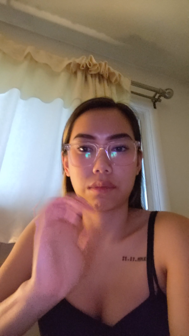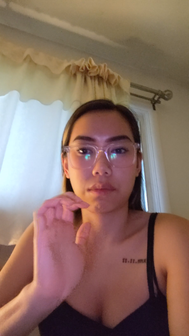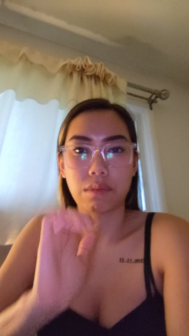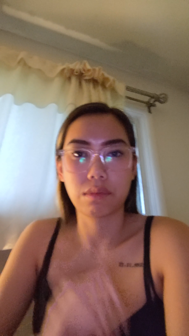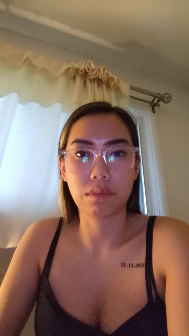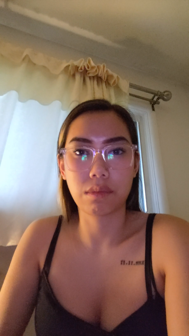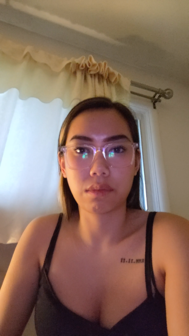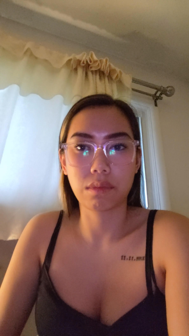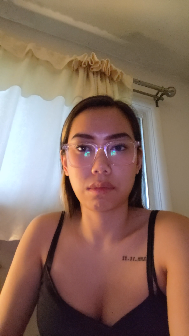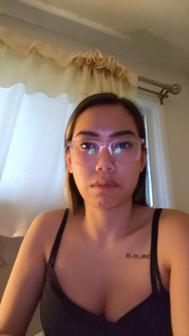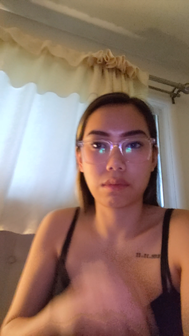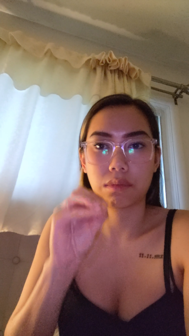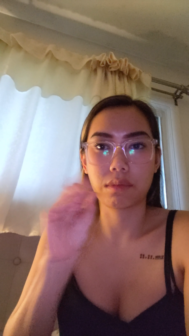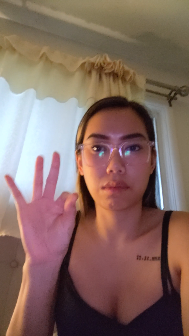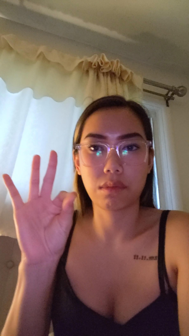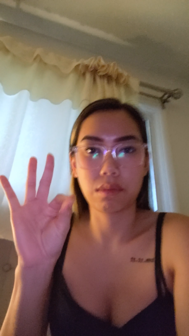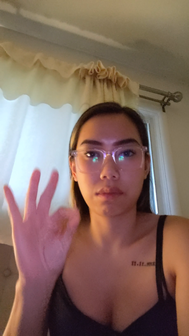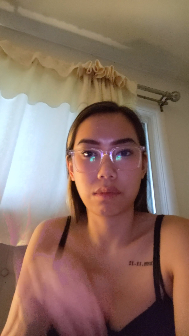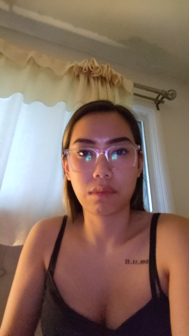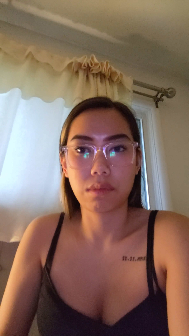of